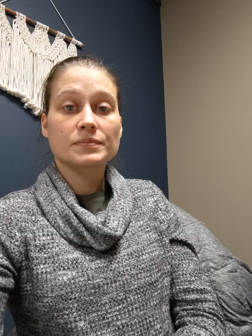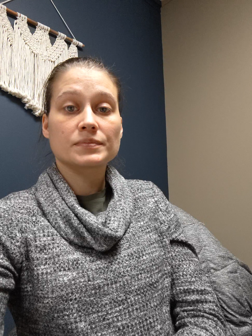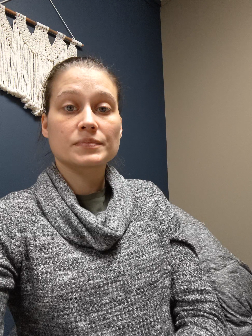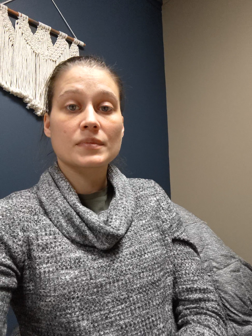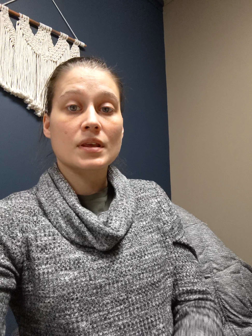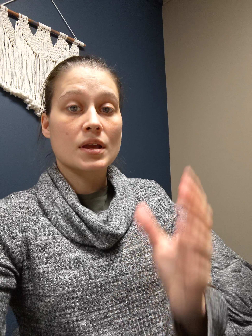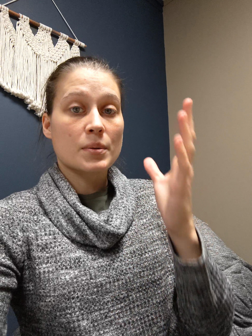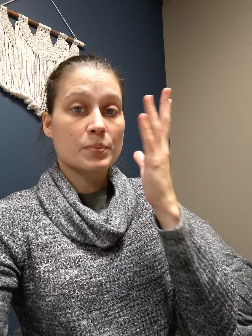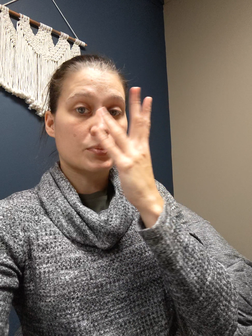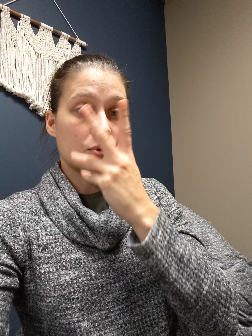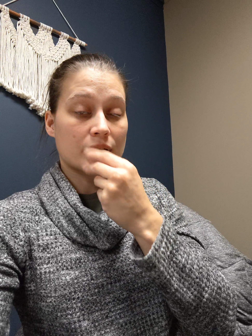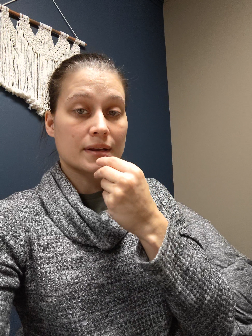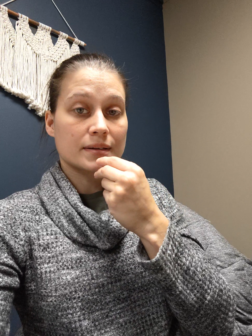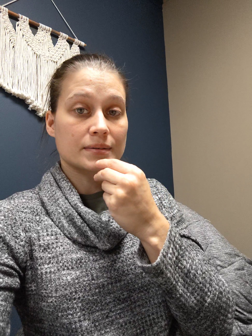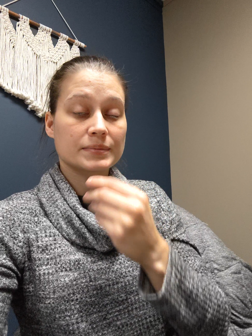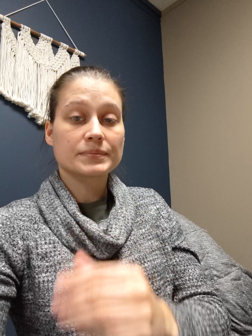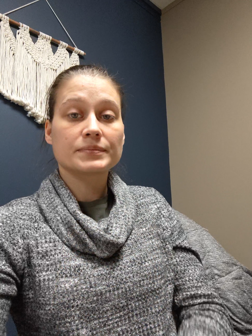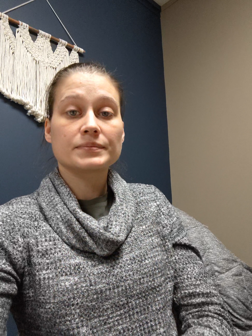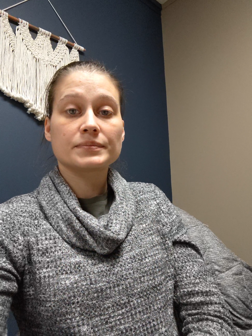pretty